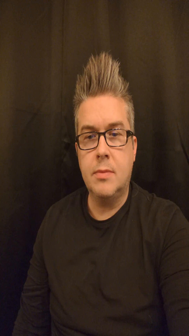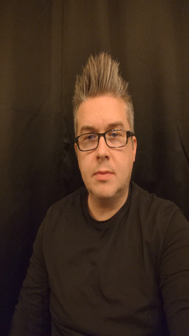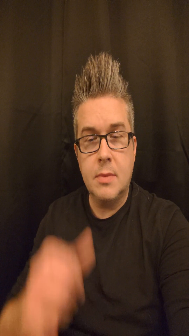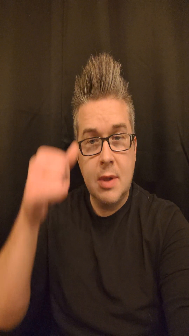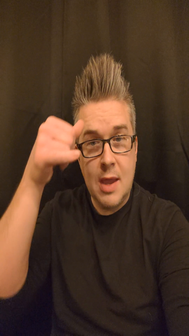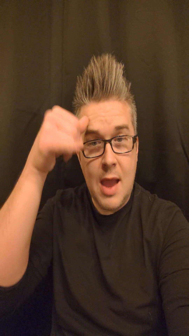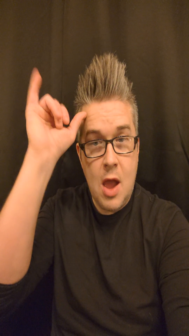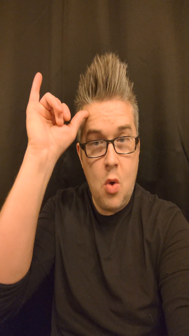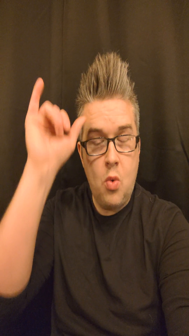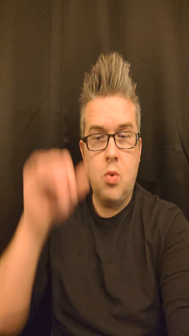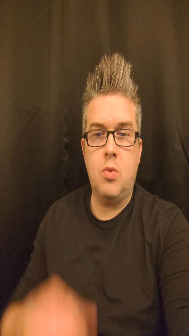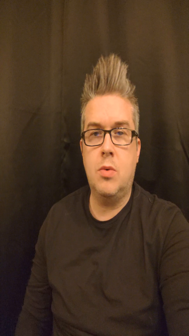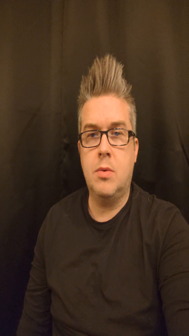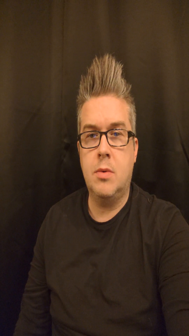cow